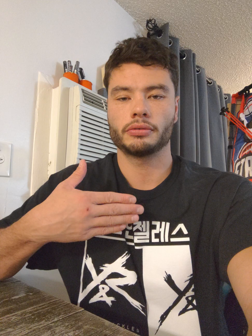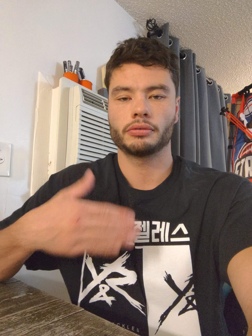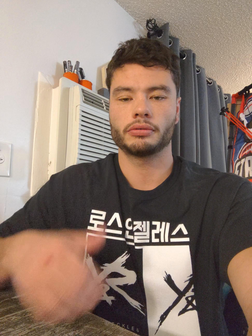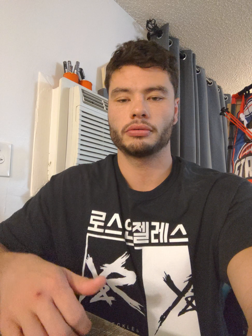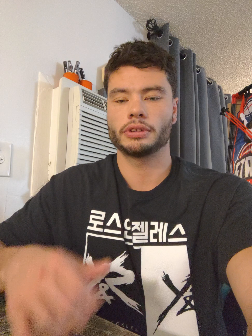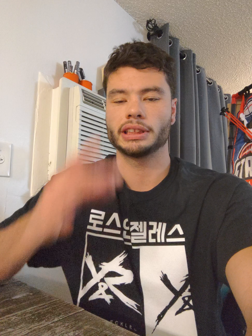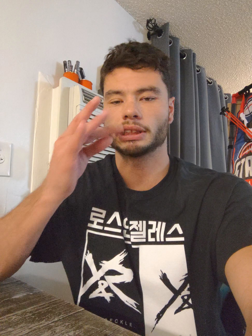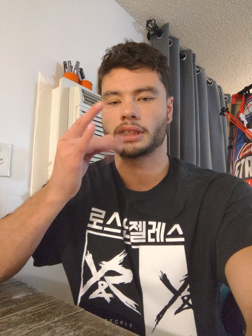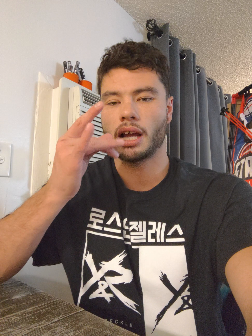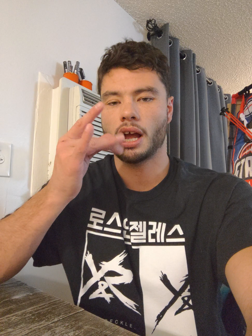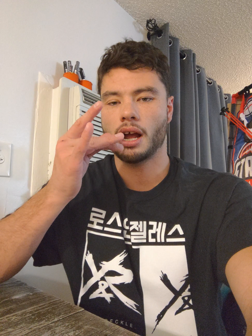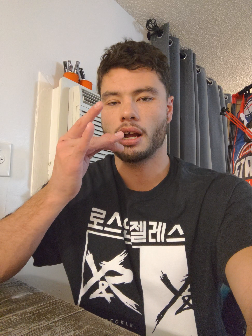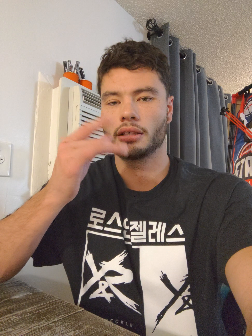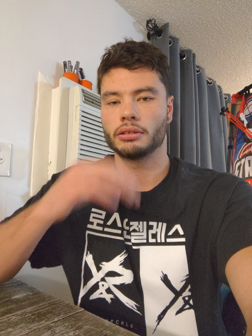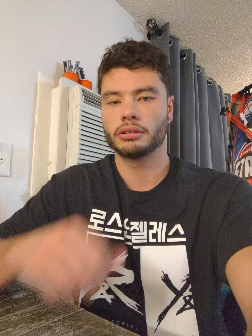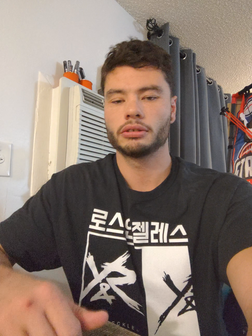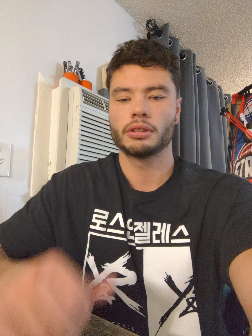snack